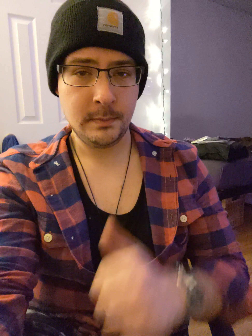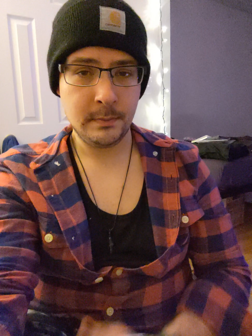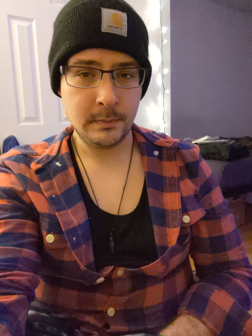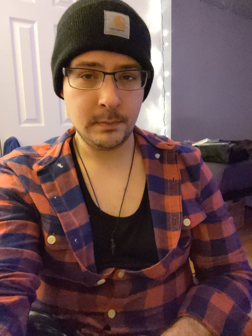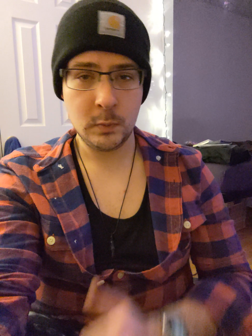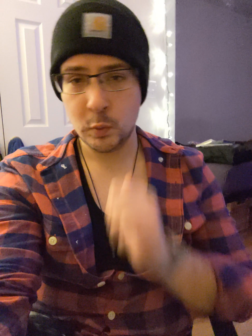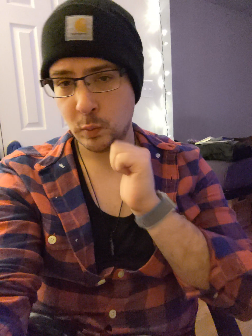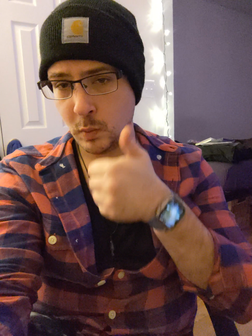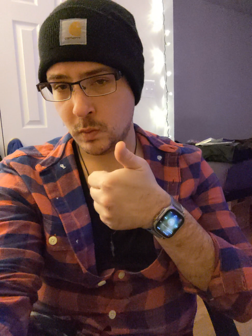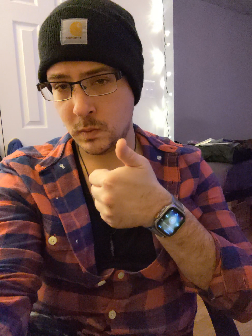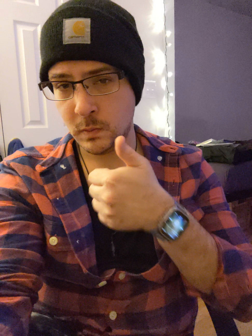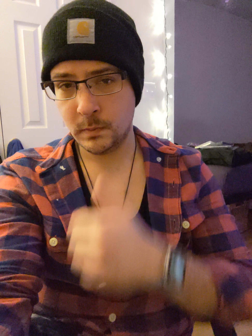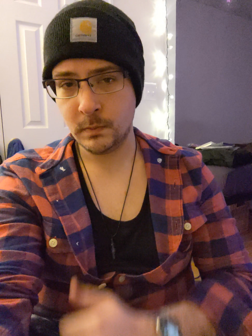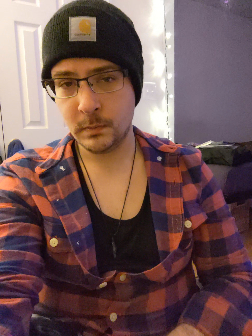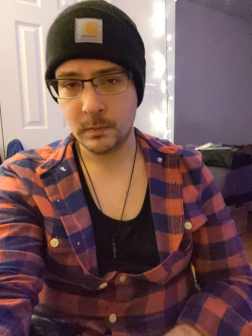tomorrow